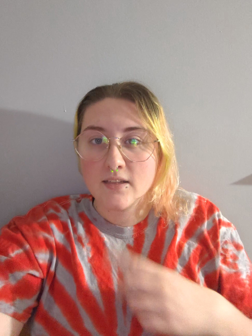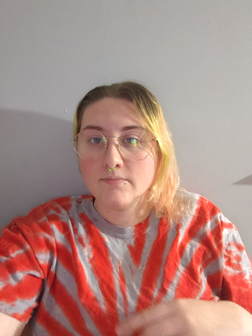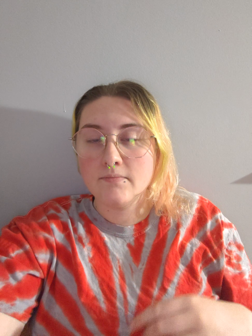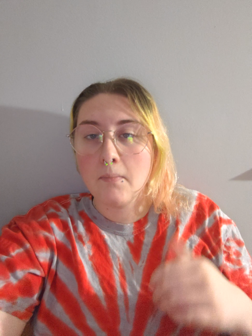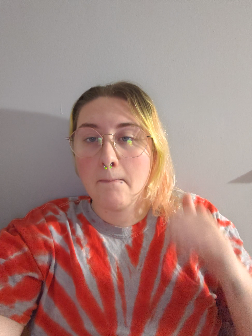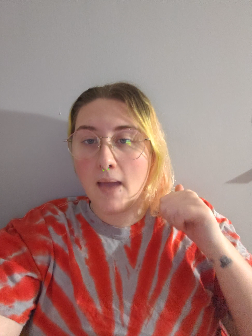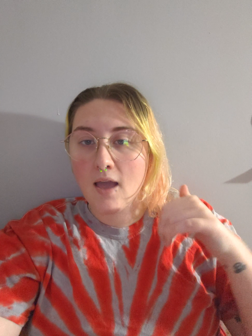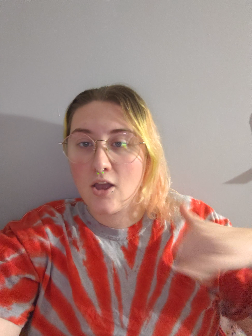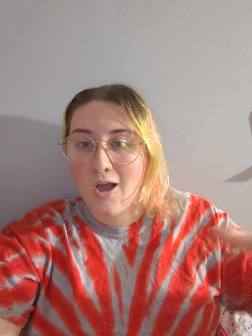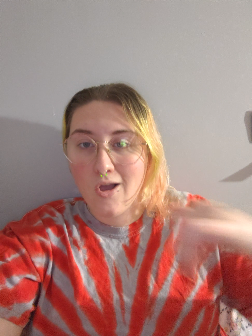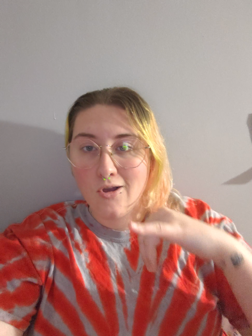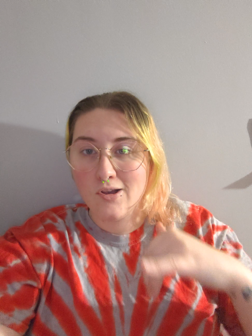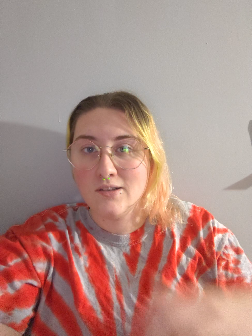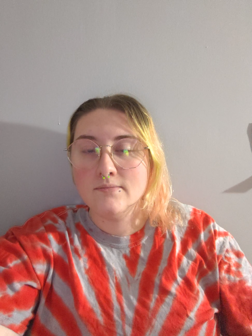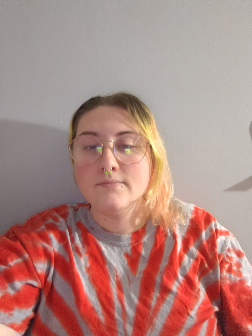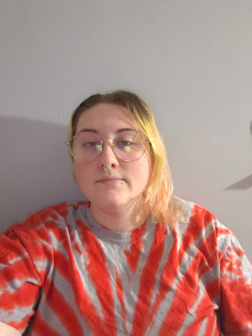backyard